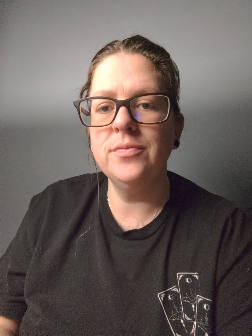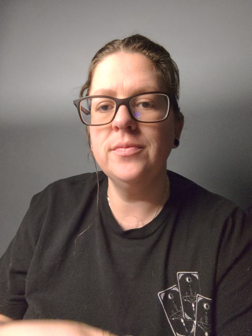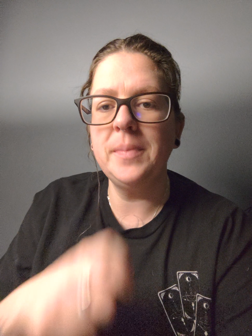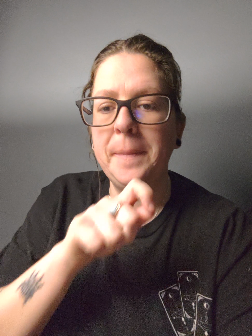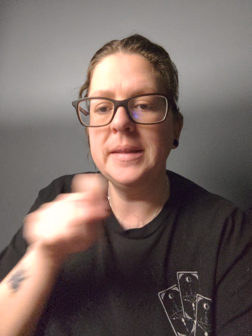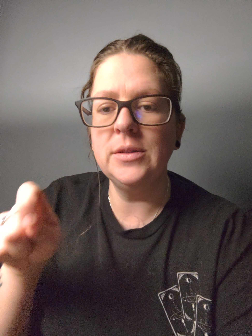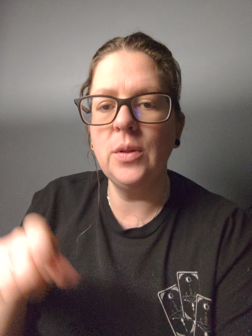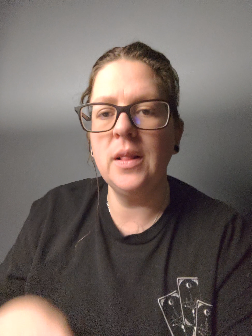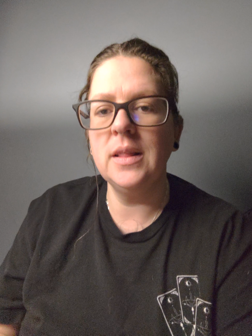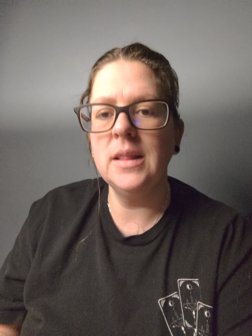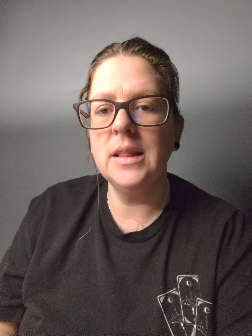pencil